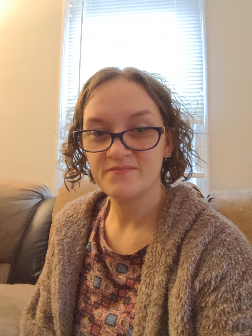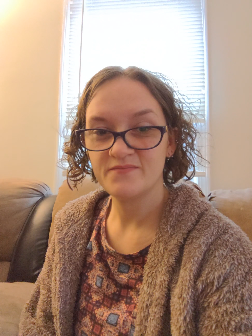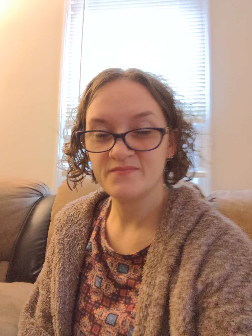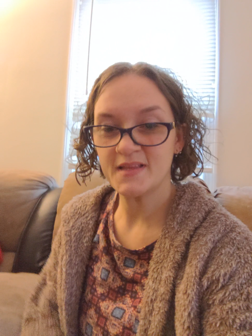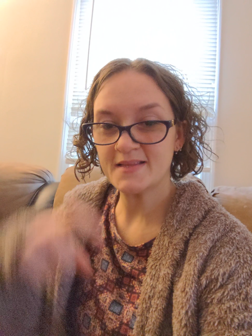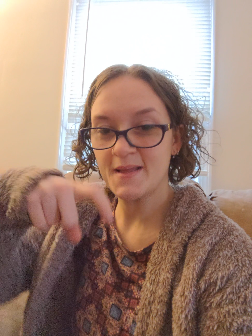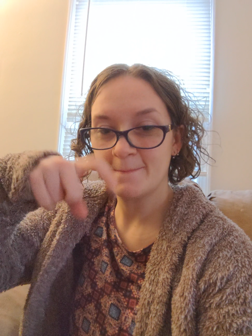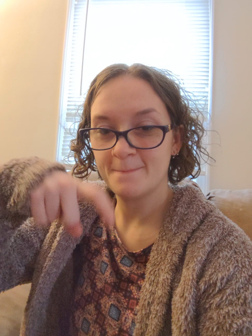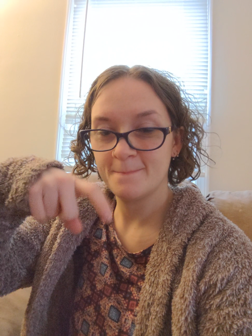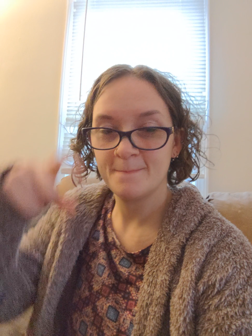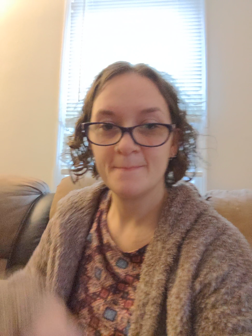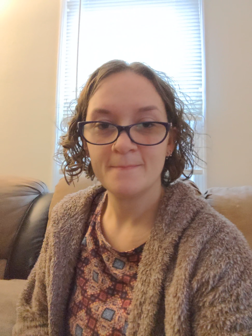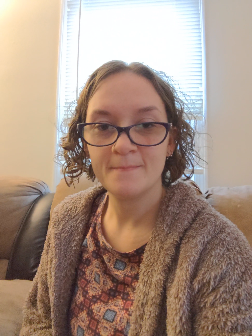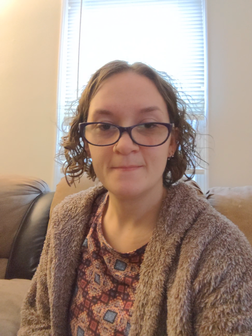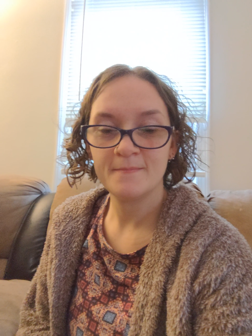time